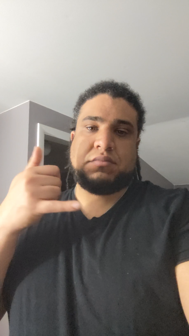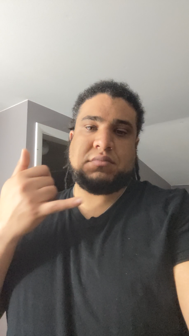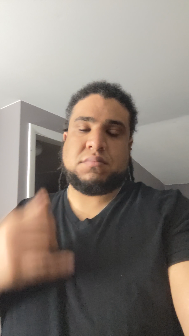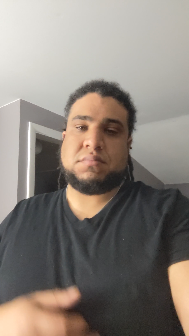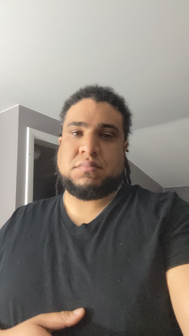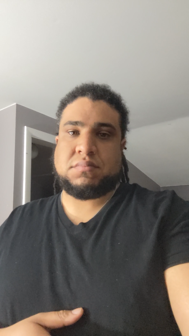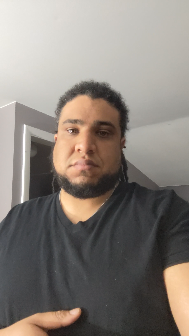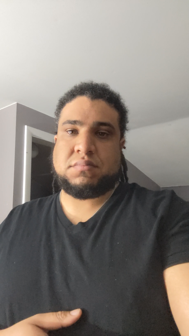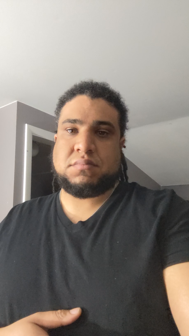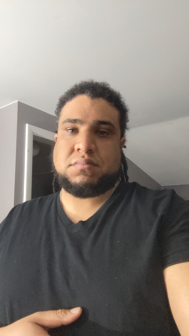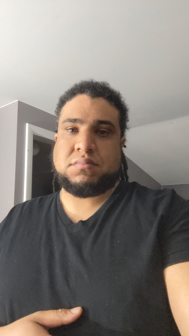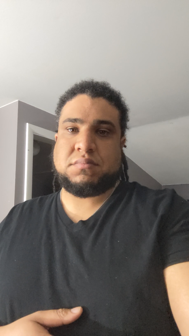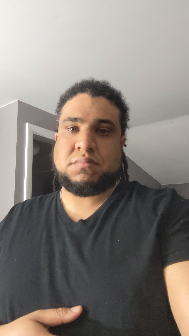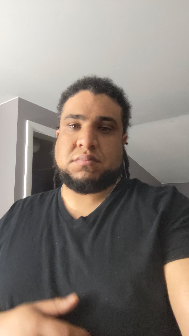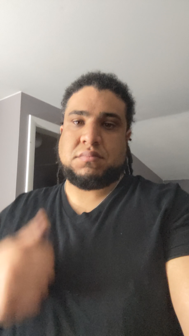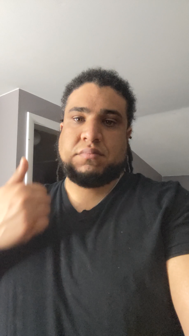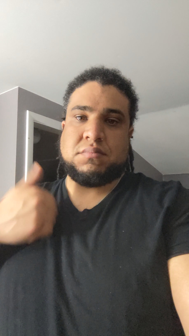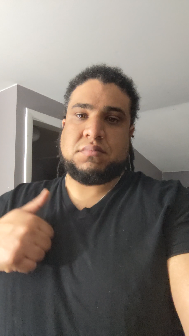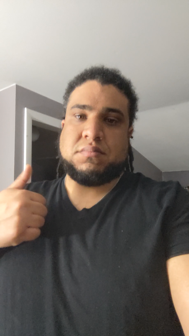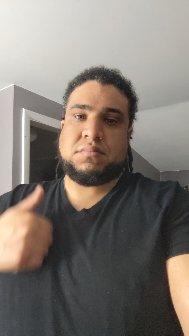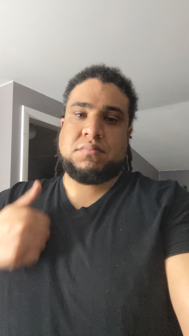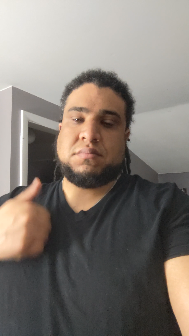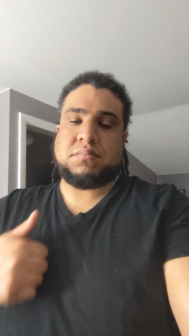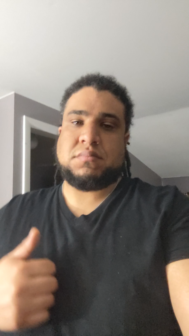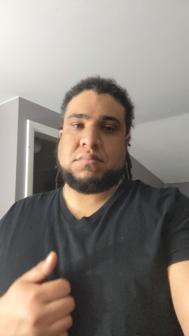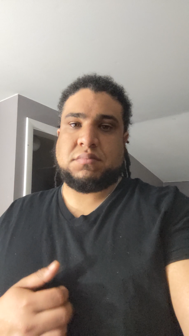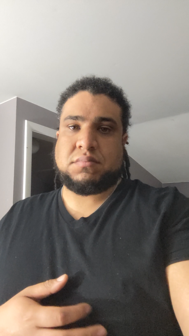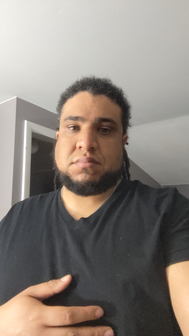bathtub